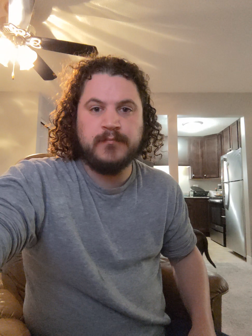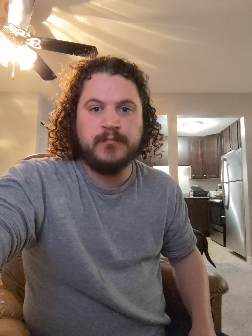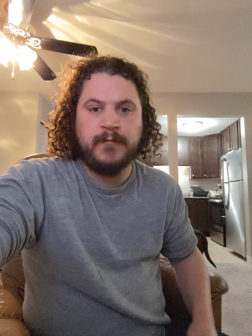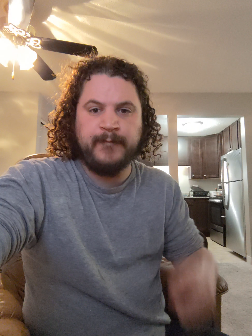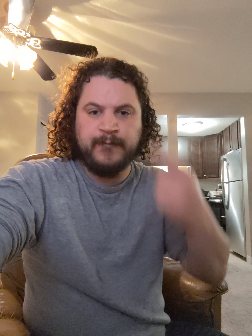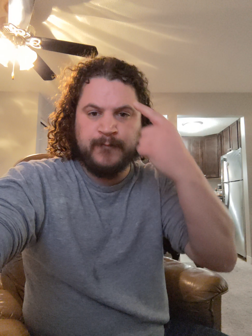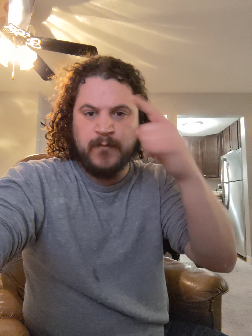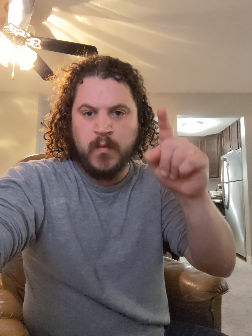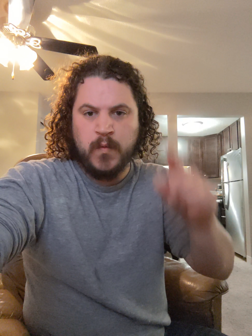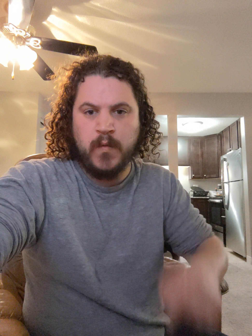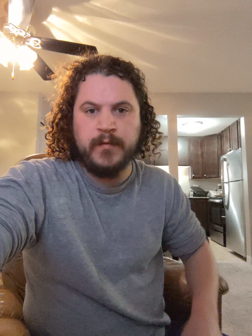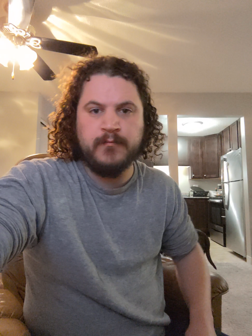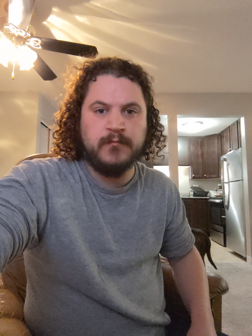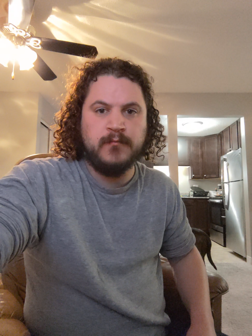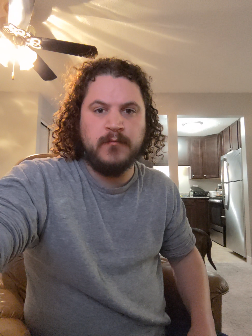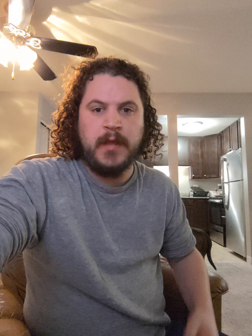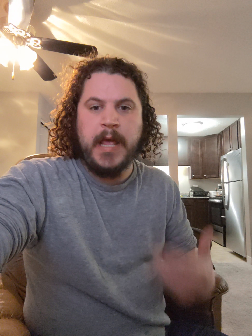for